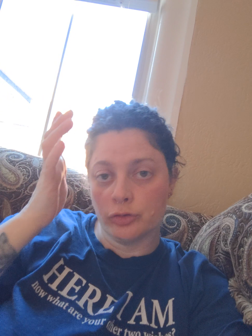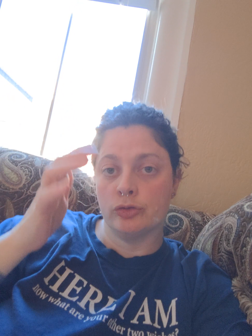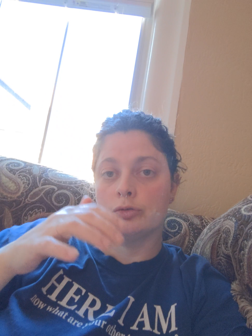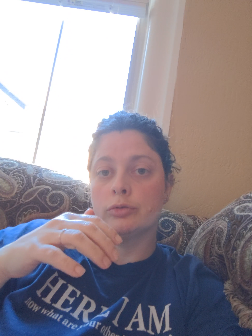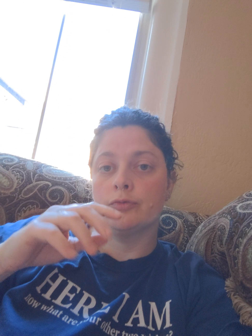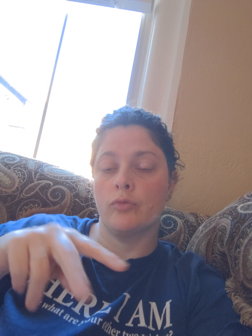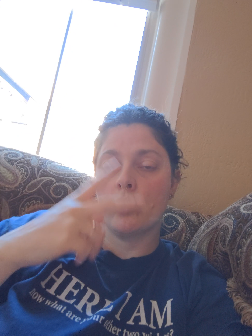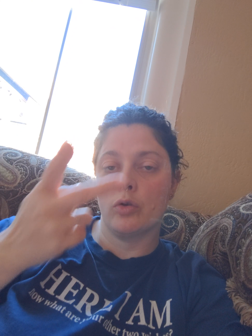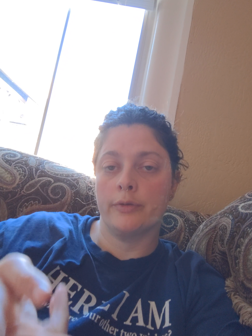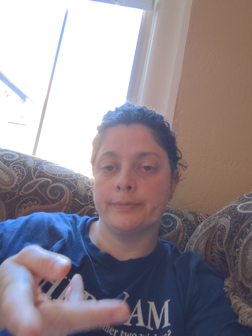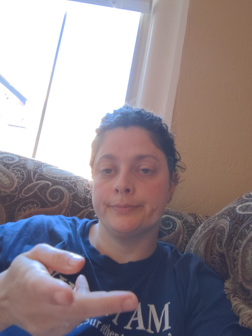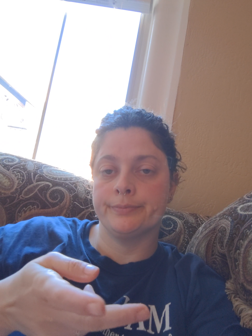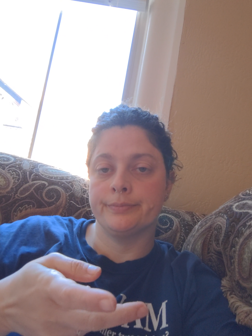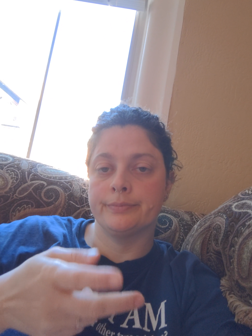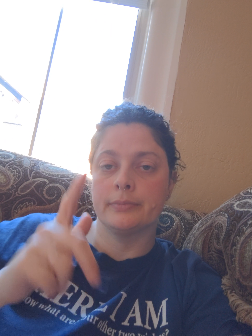fall